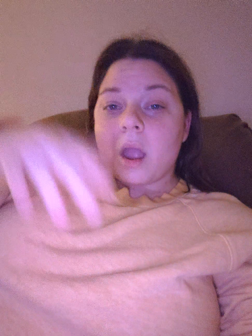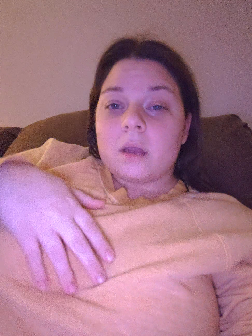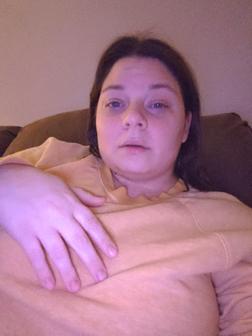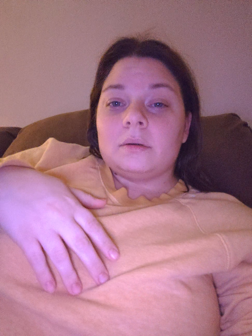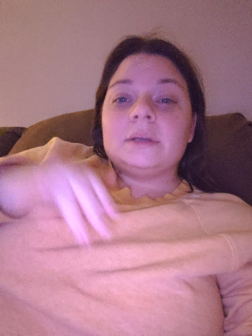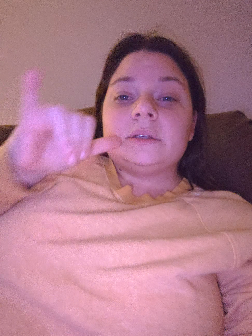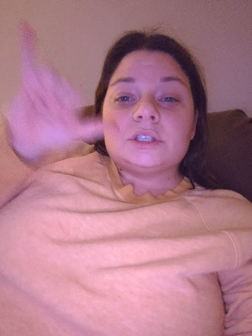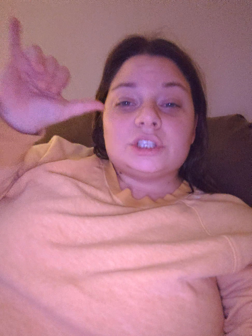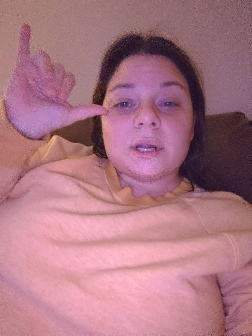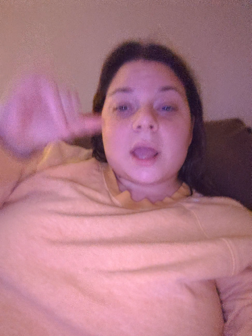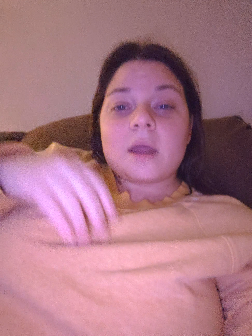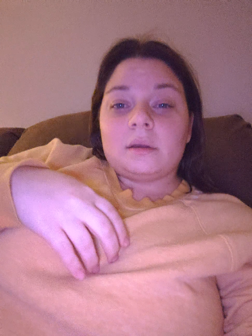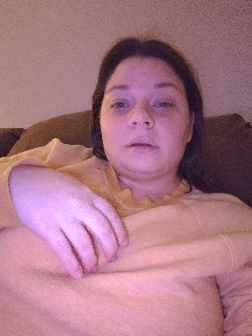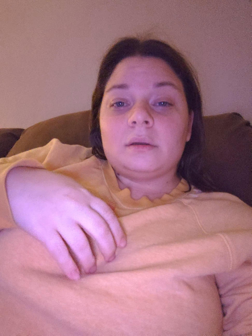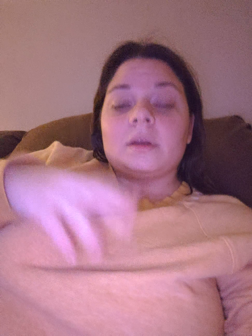yesterday